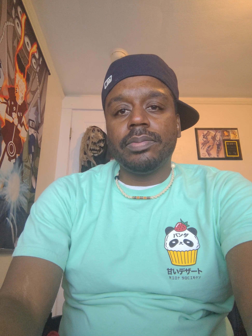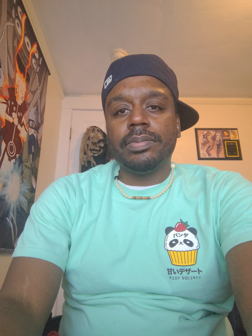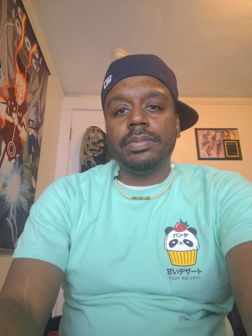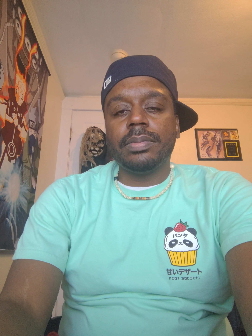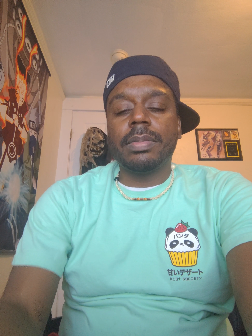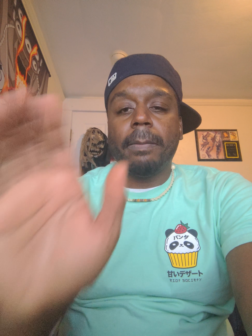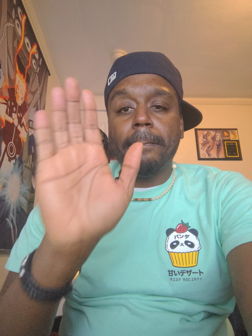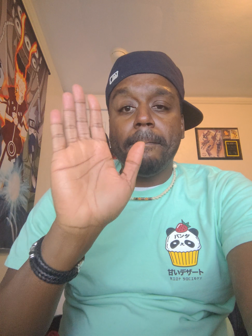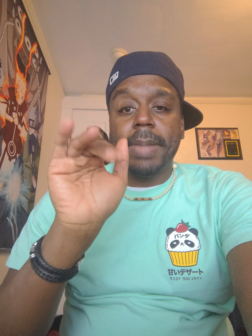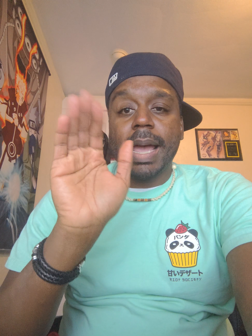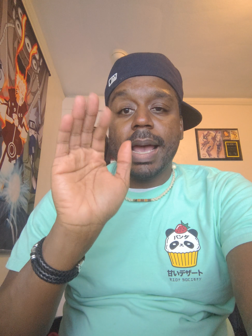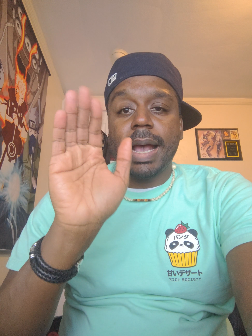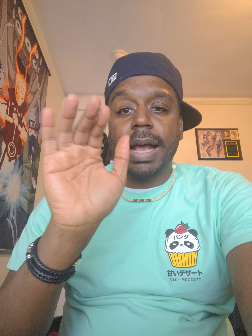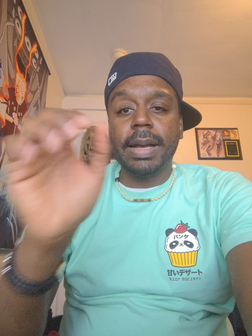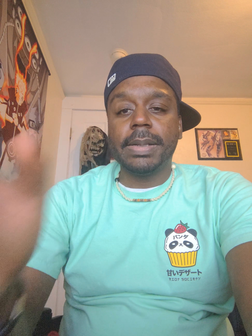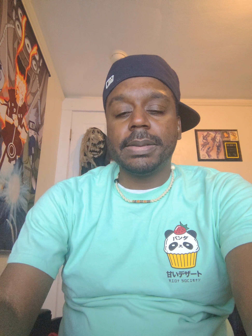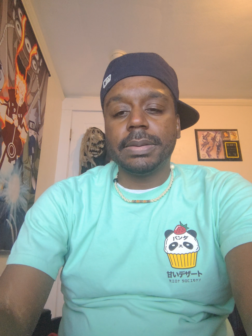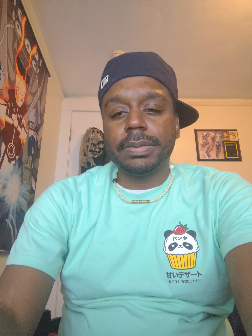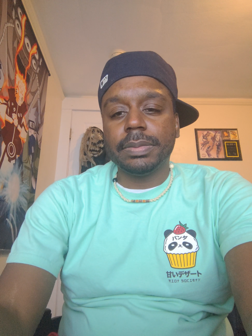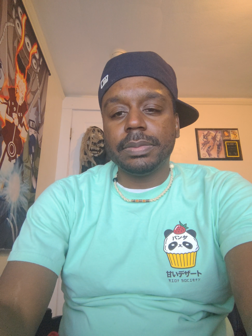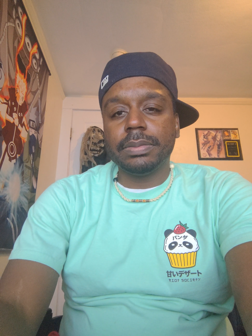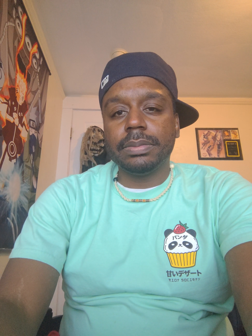bye